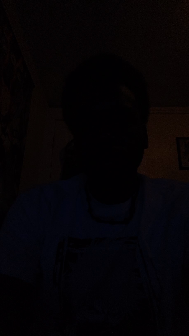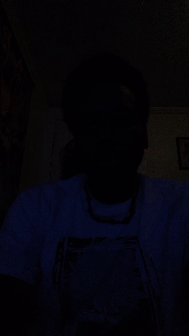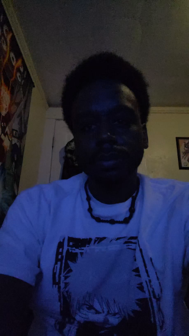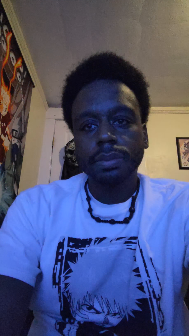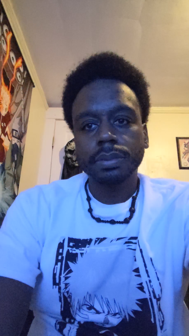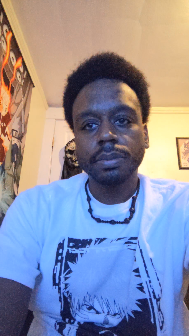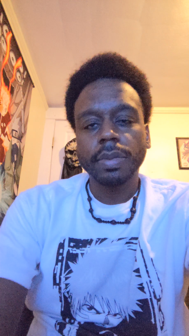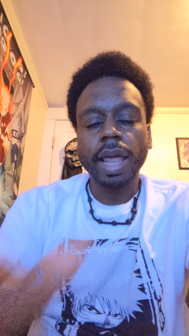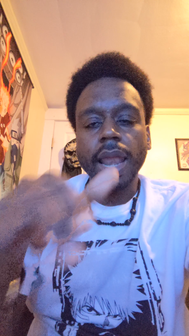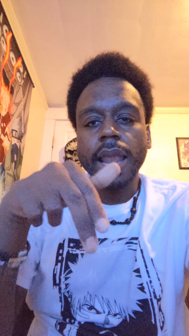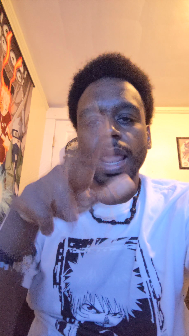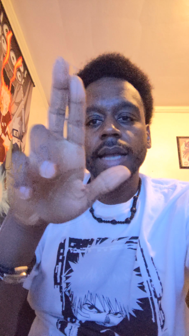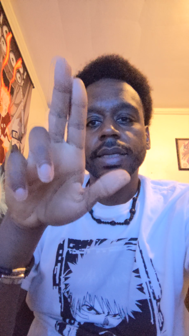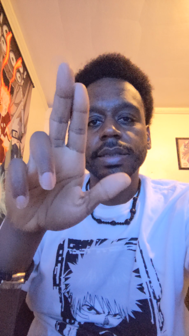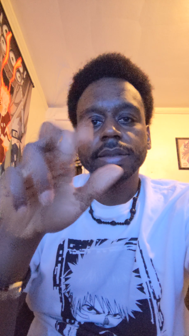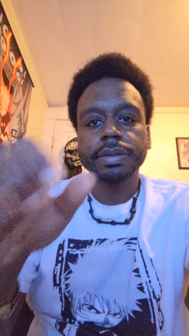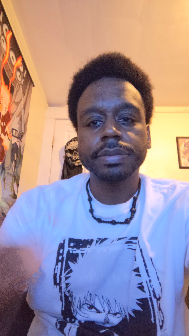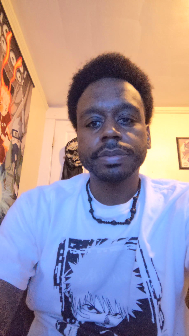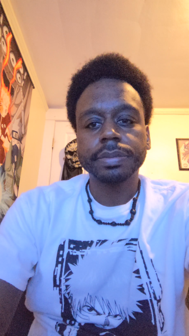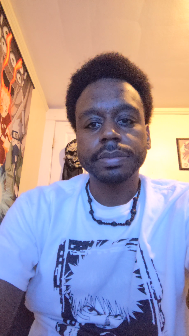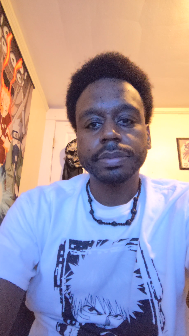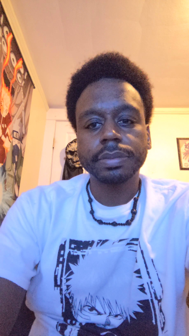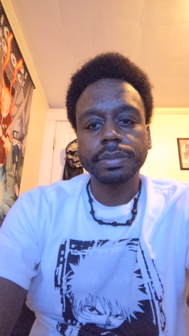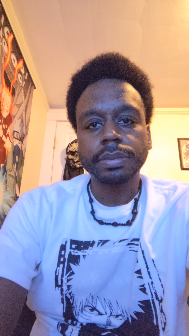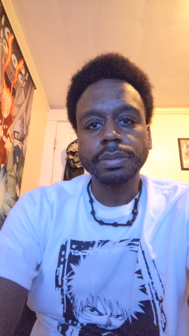lick